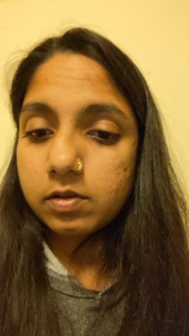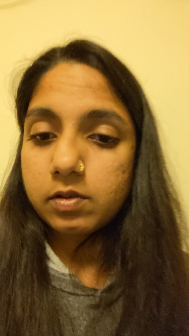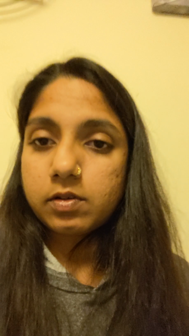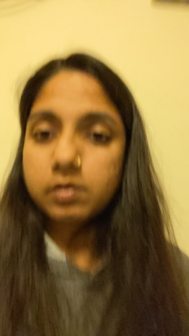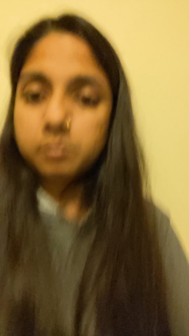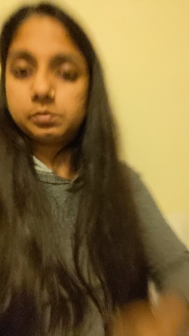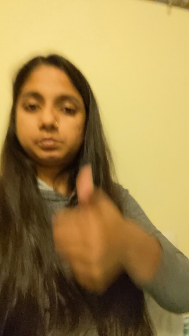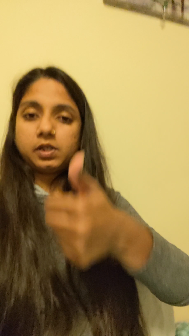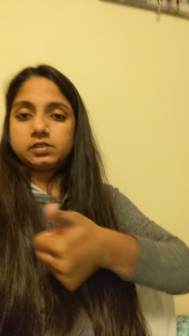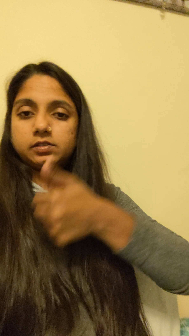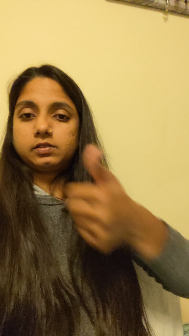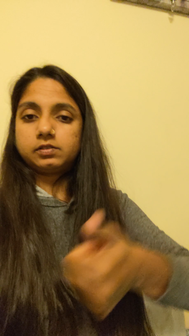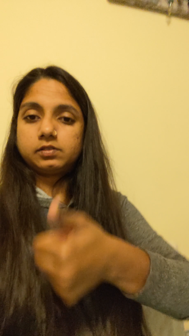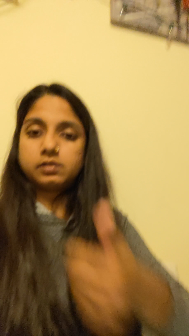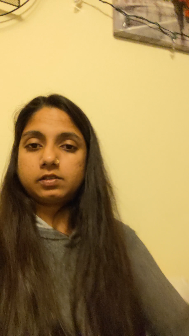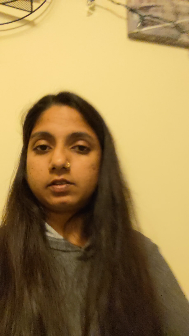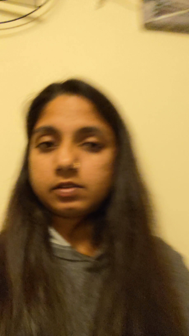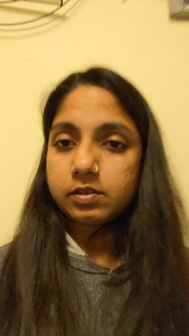basement